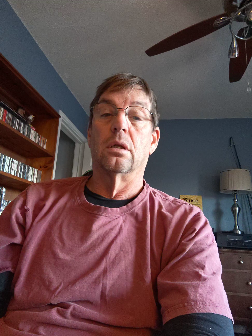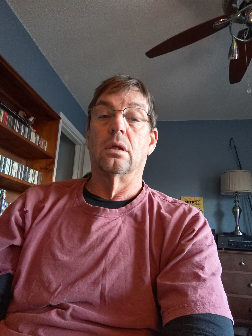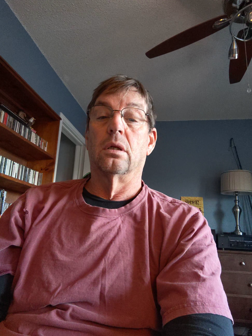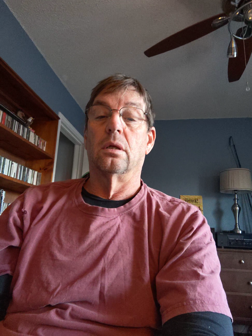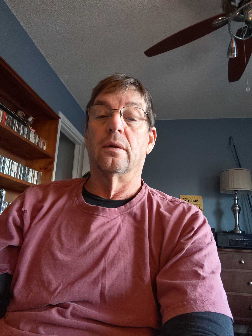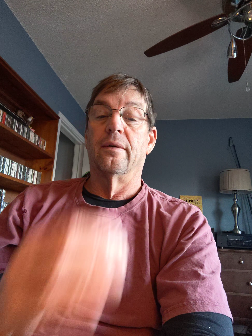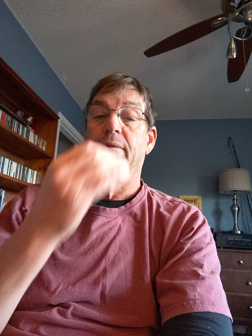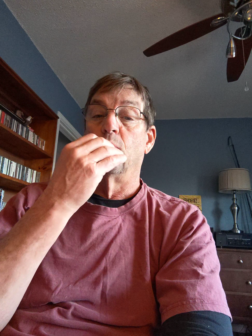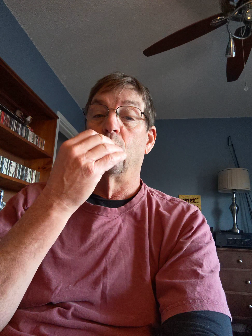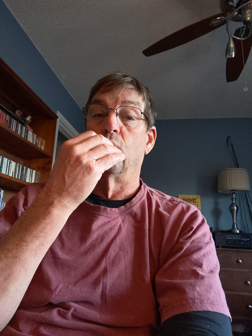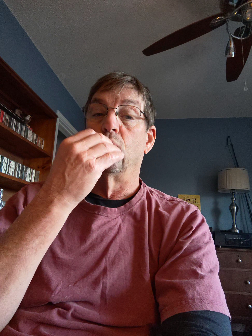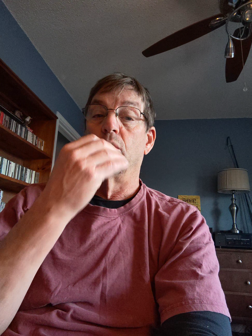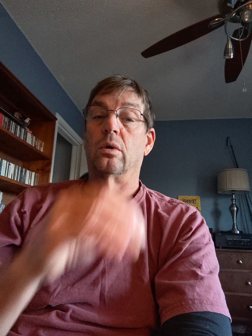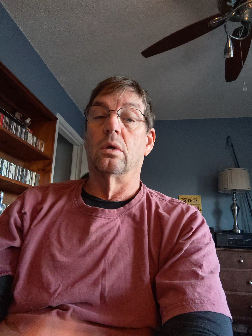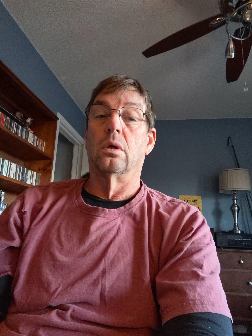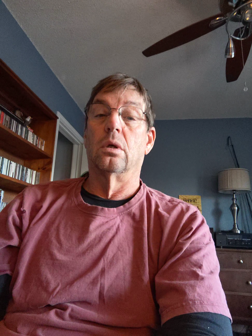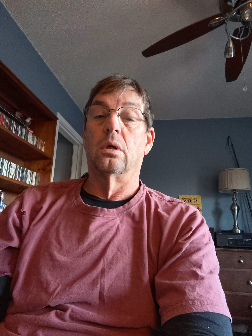food